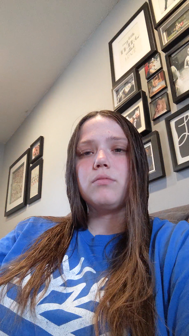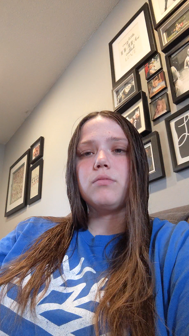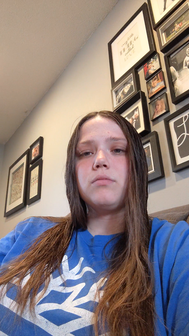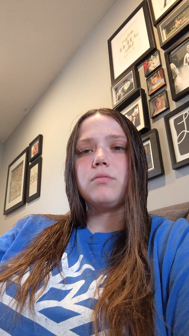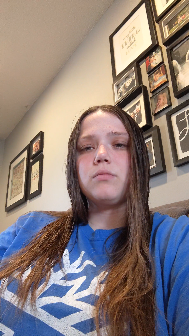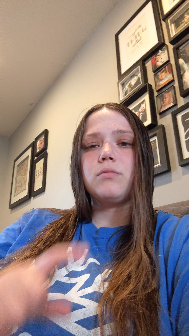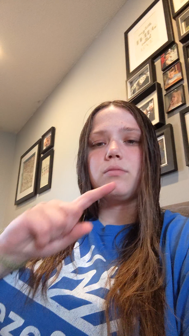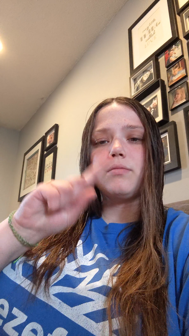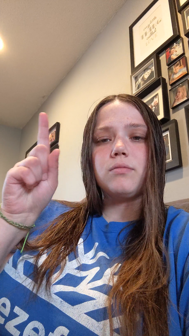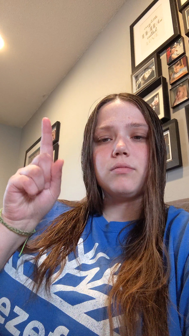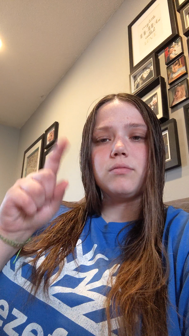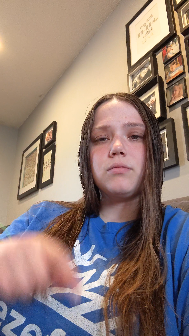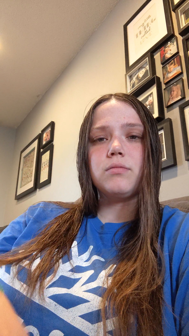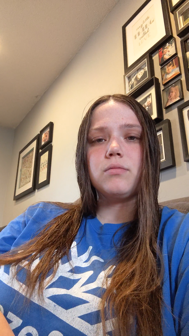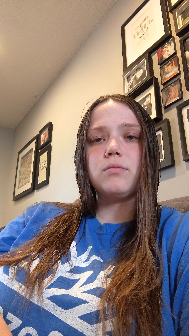but